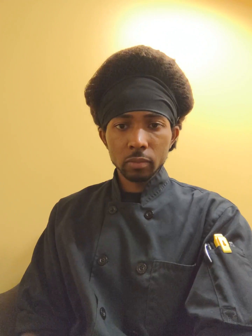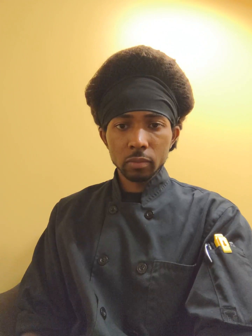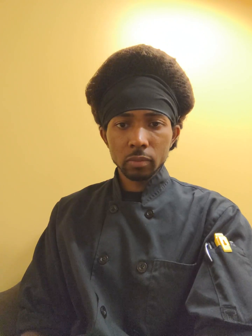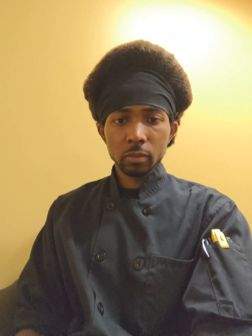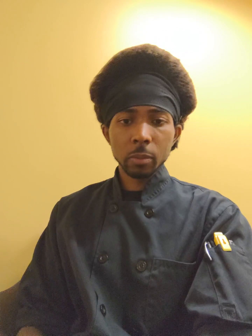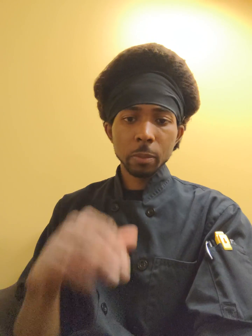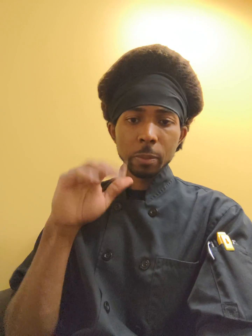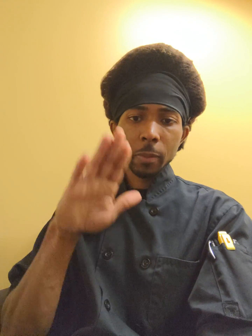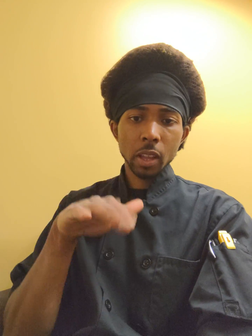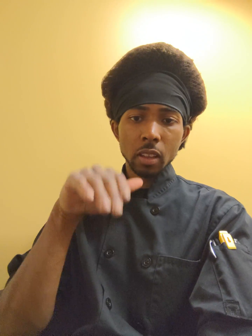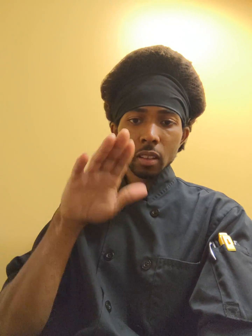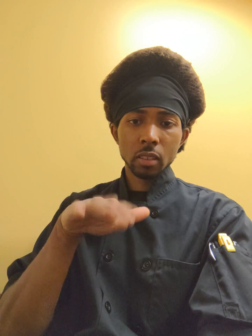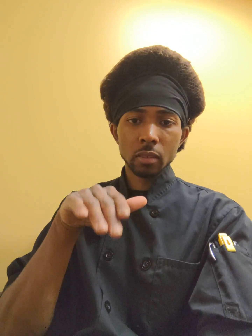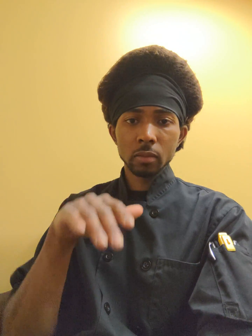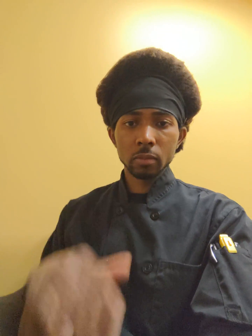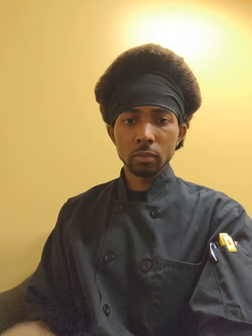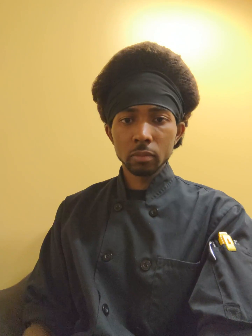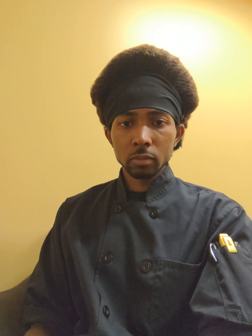paint